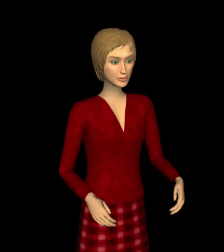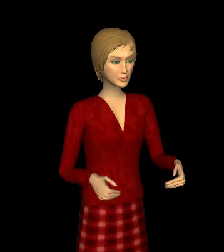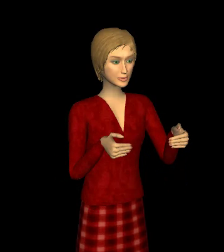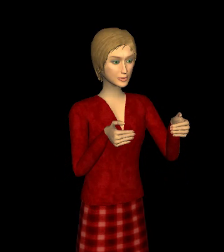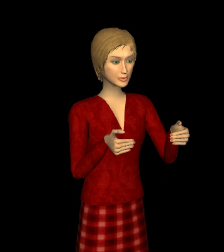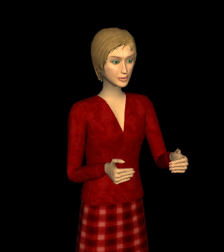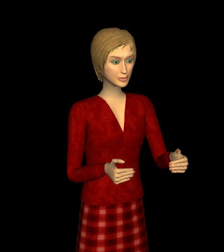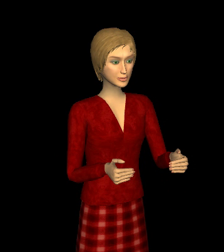توقف